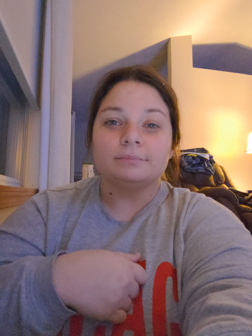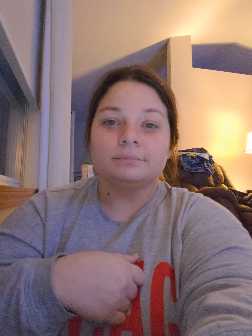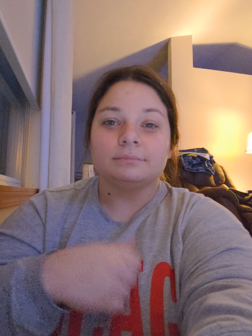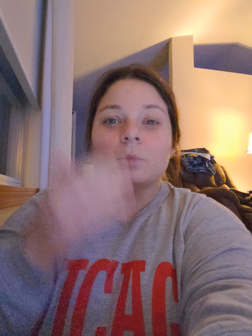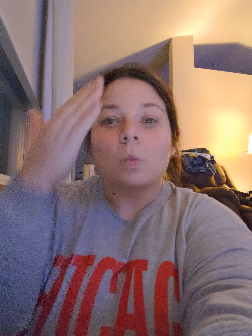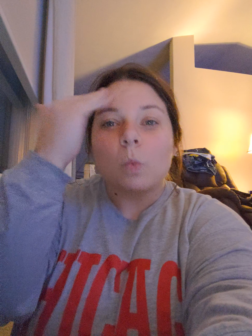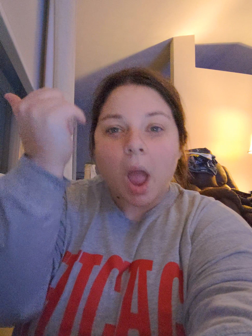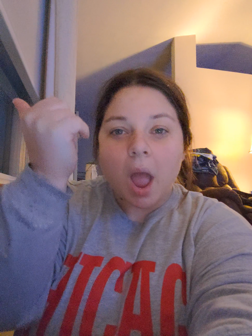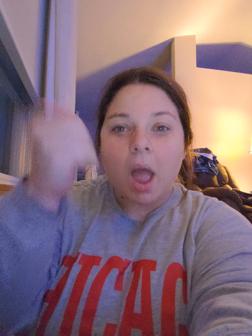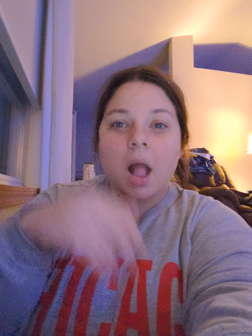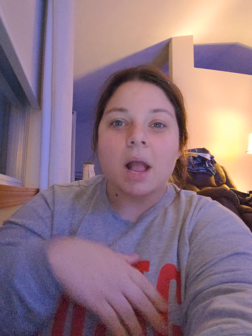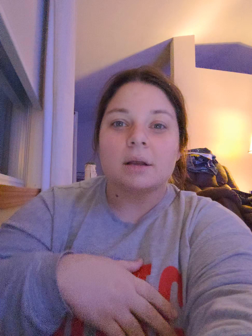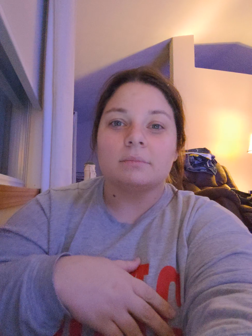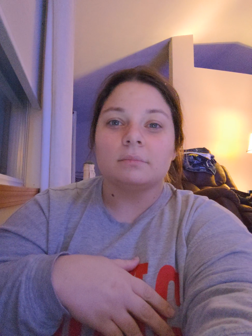why